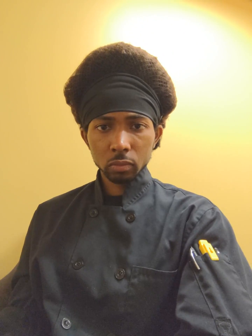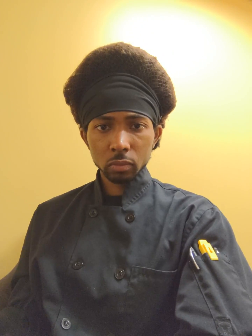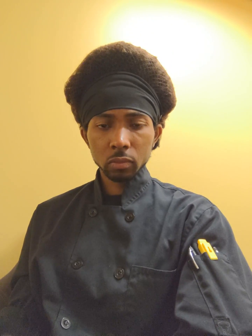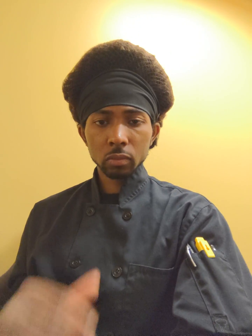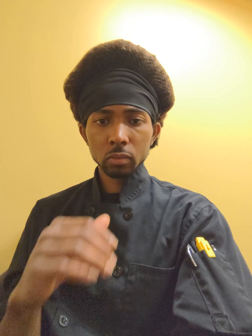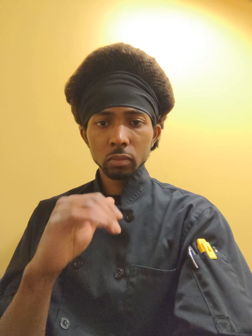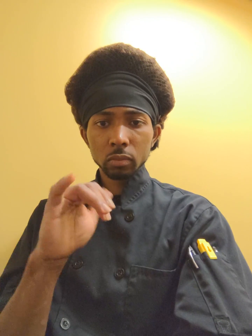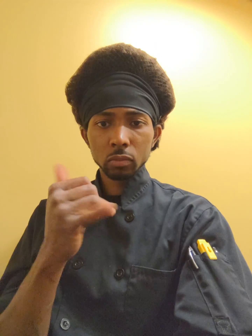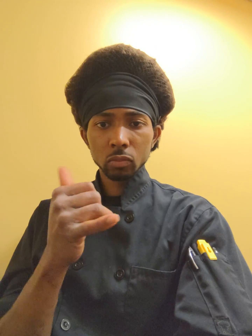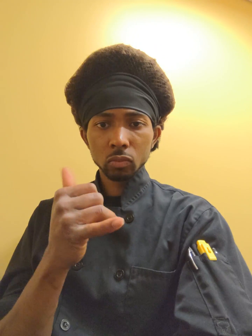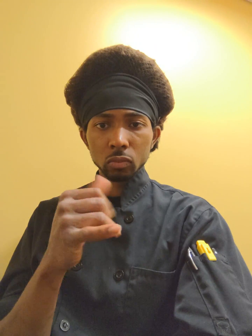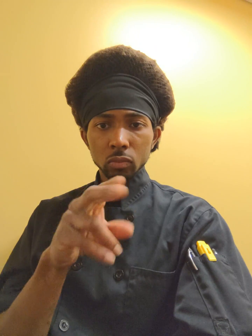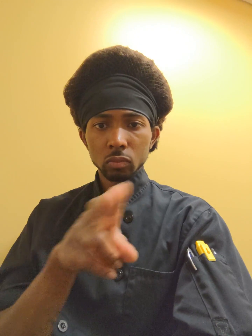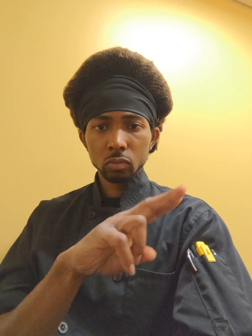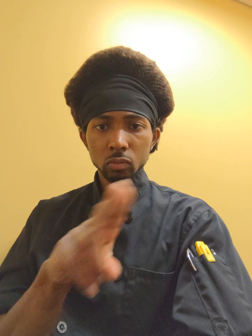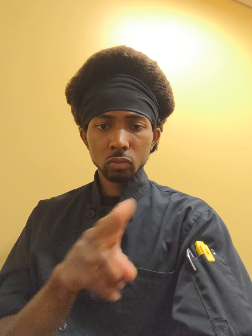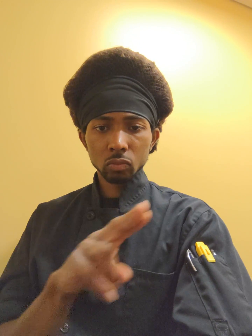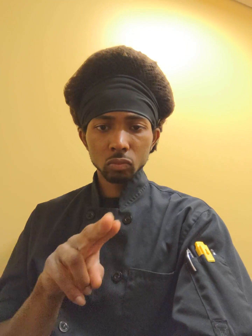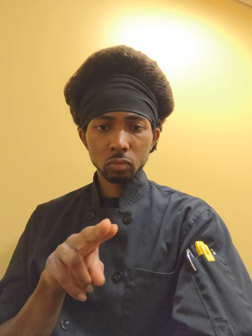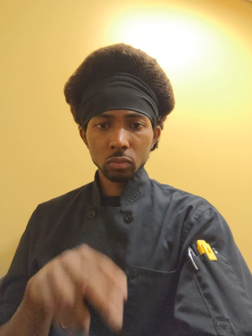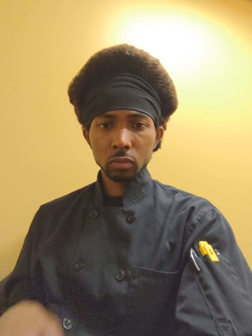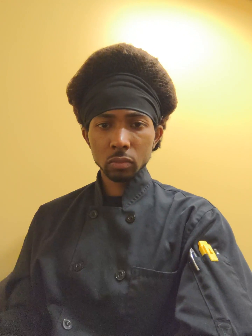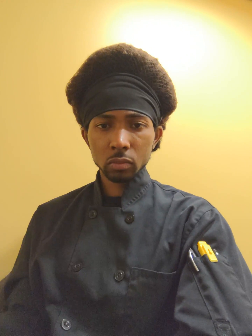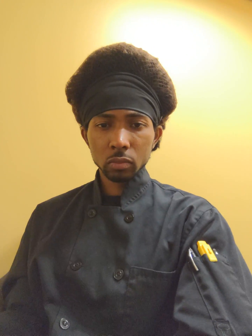jelly